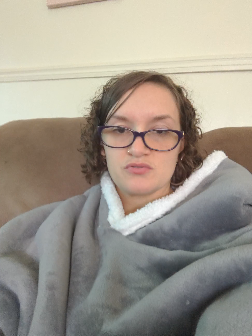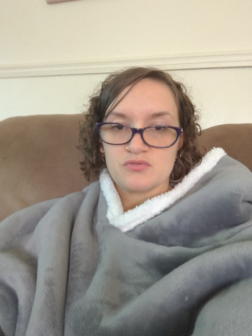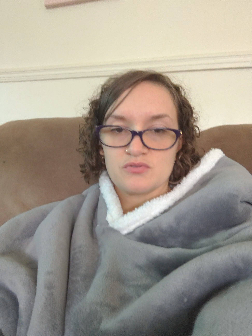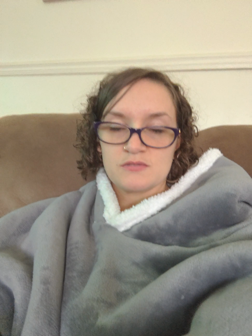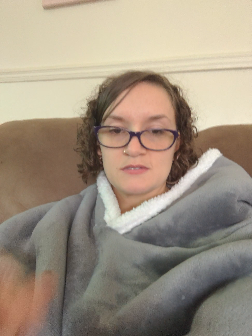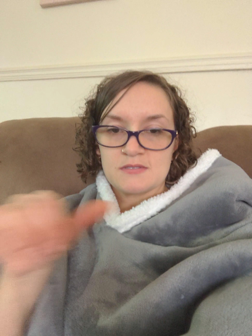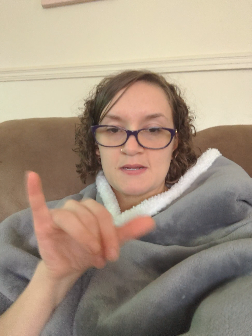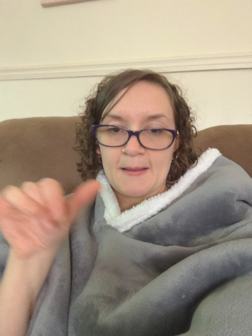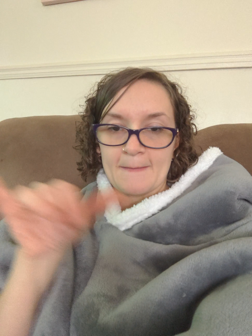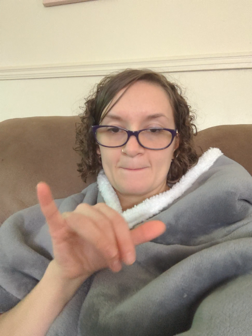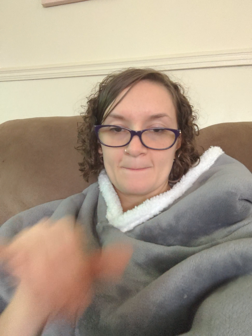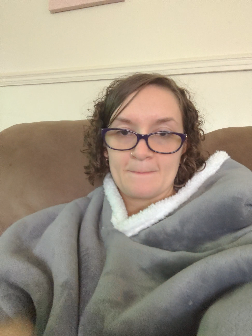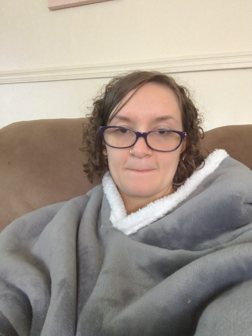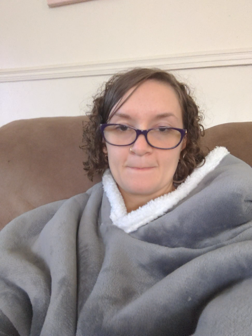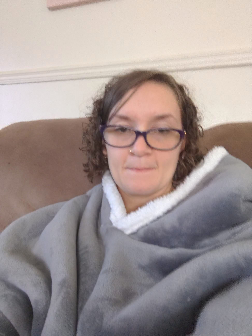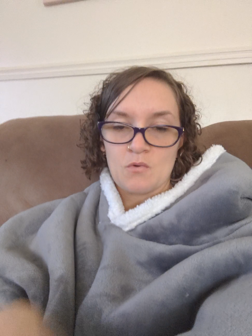same